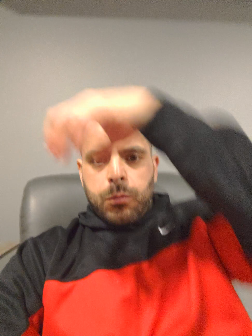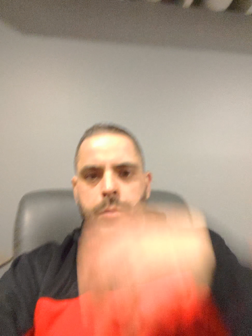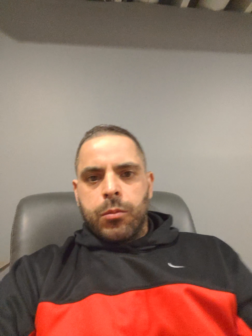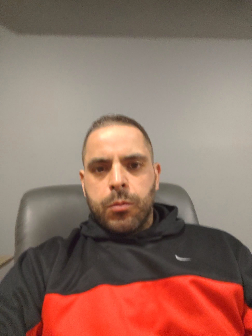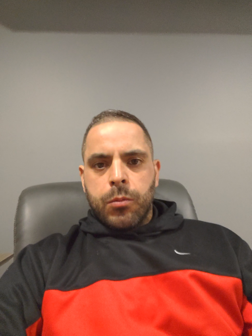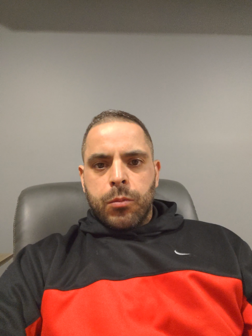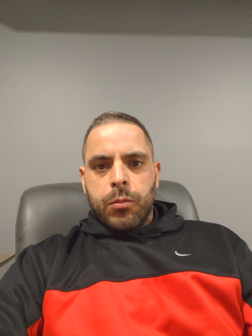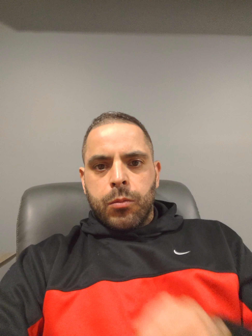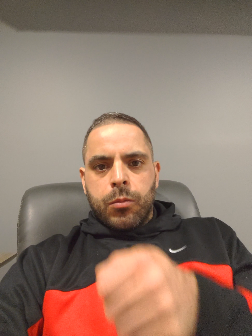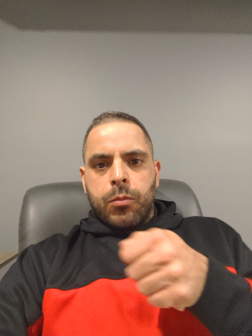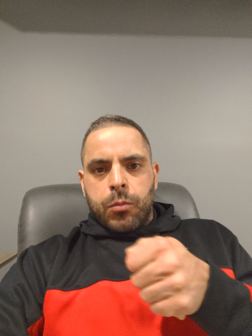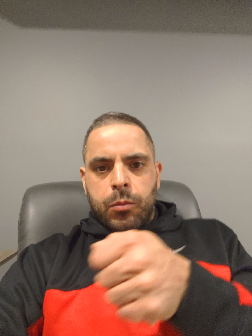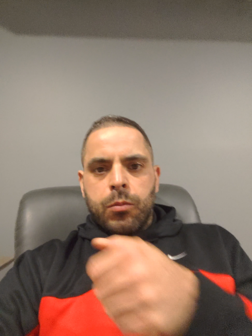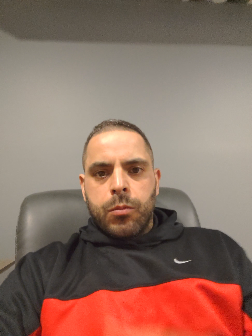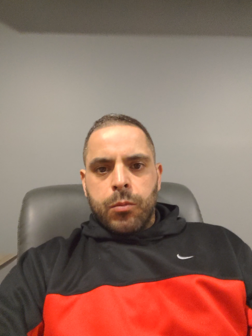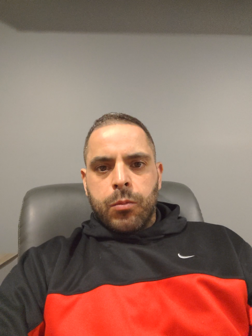drawer